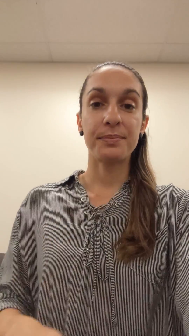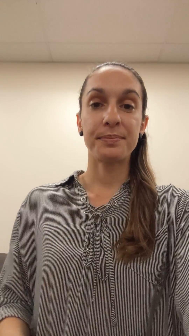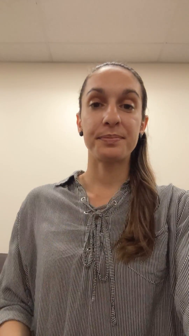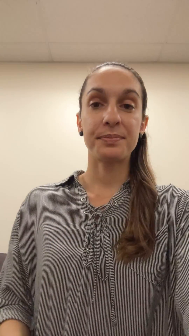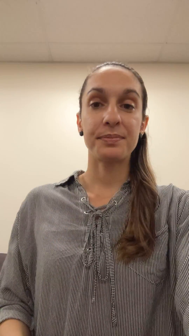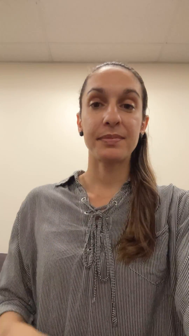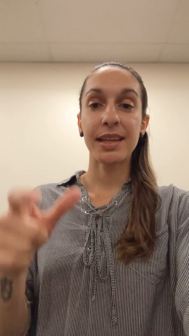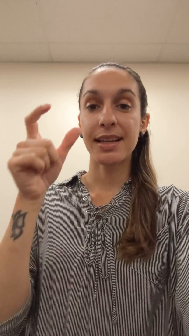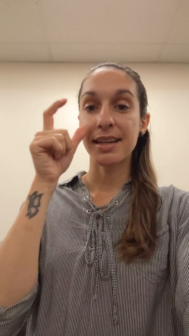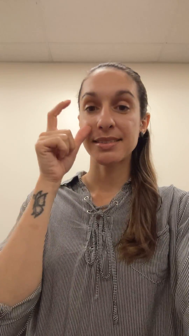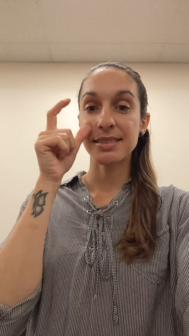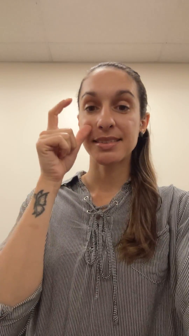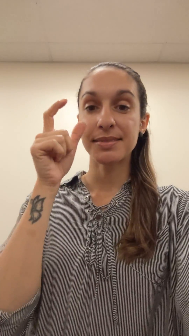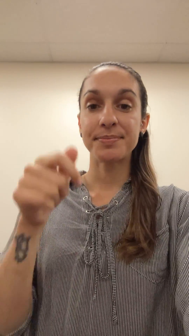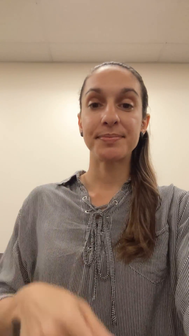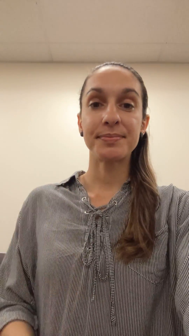glasses